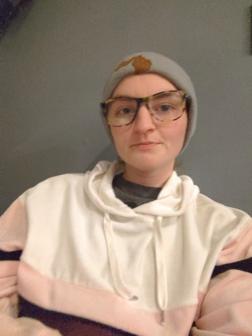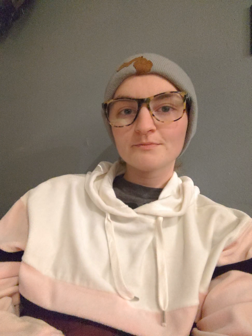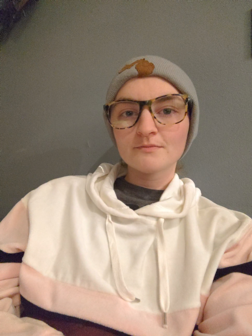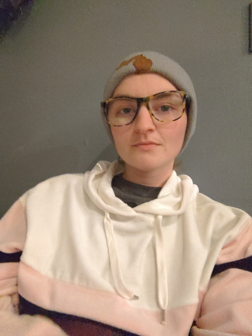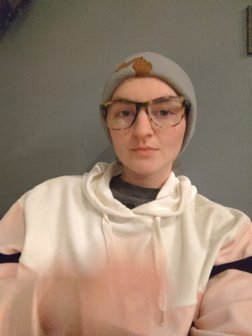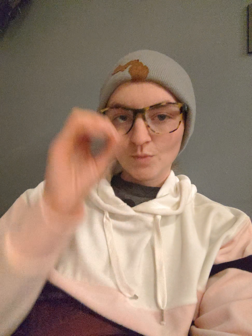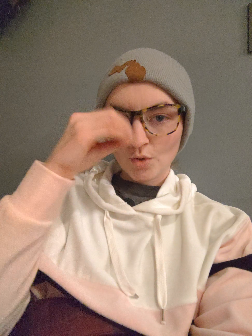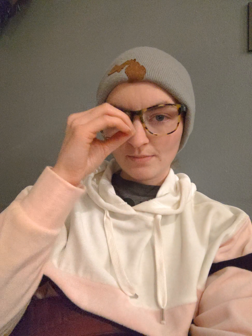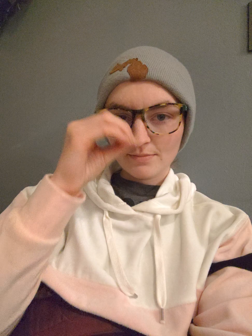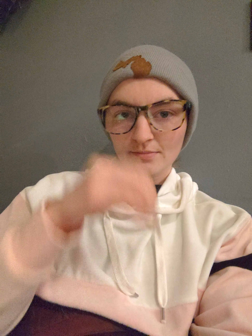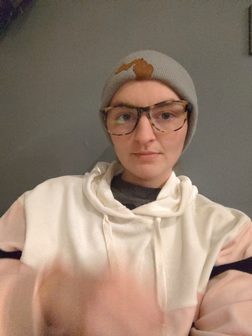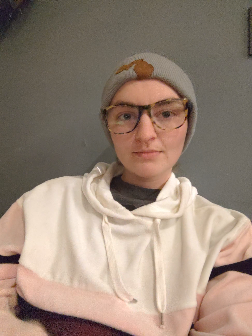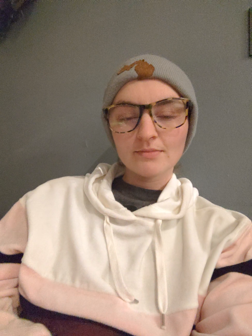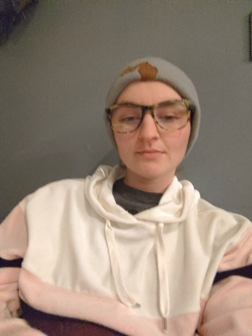owl